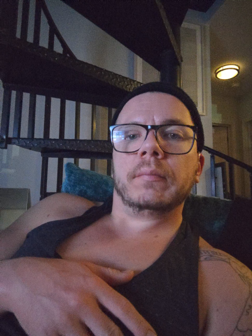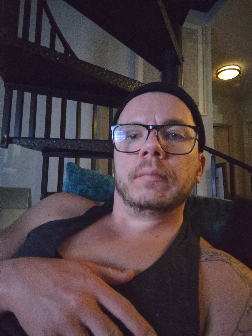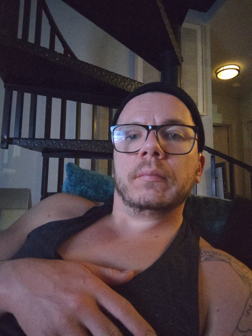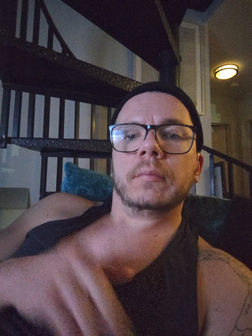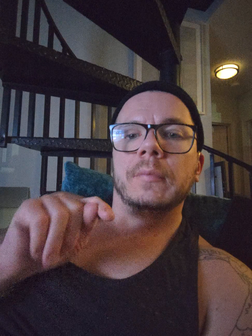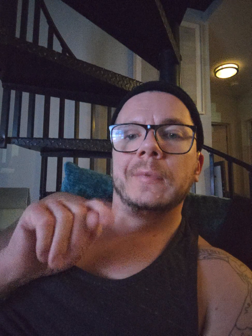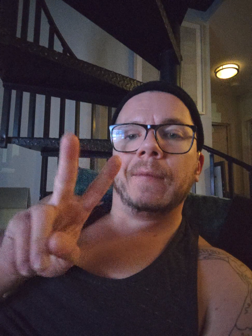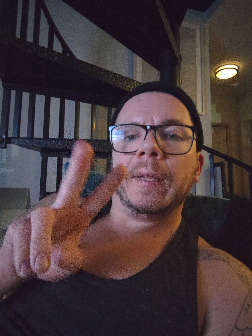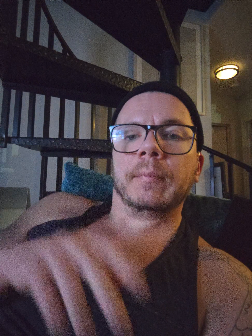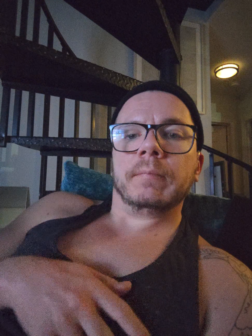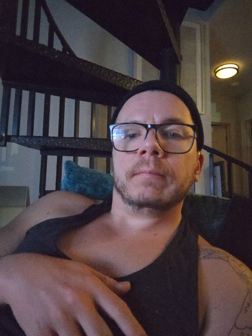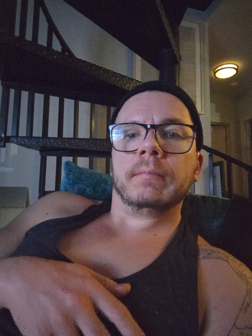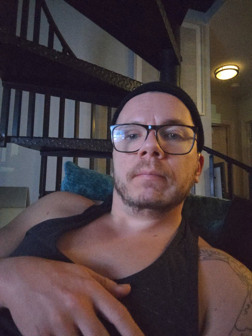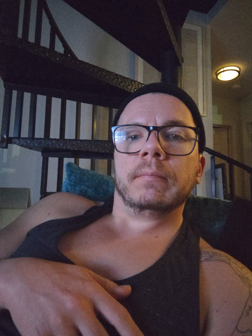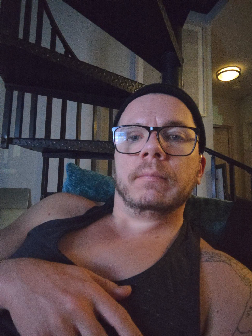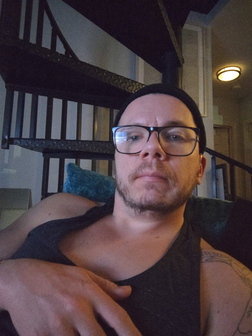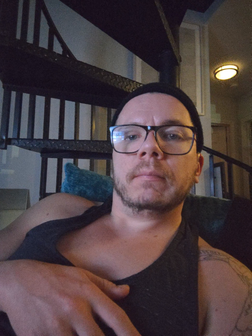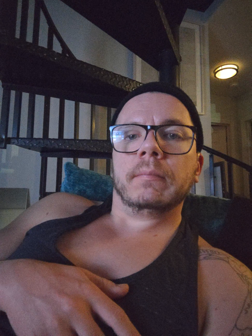TV